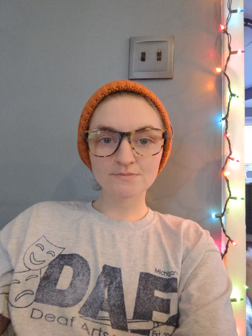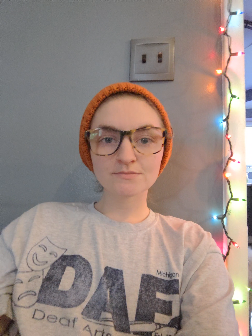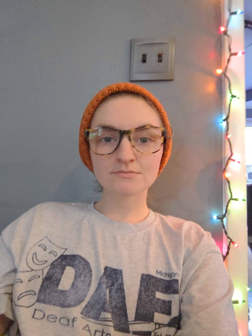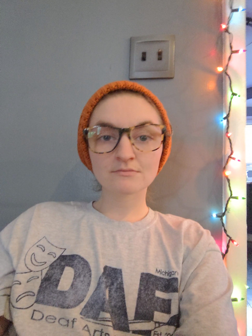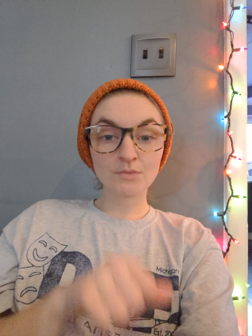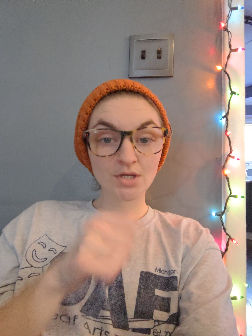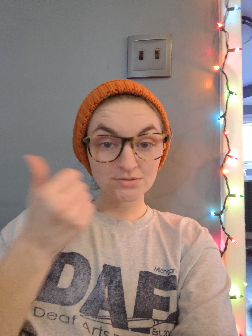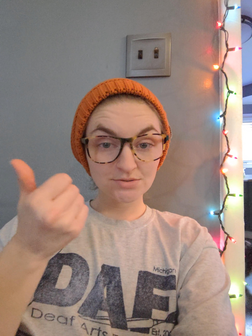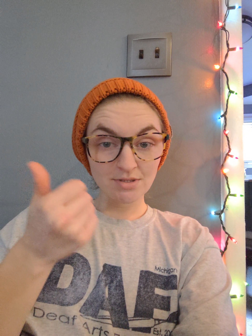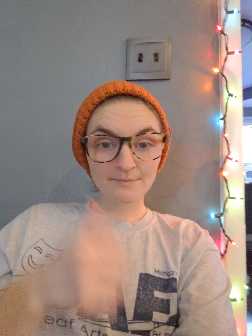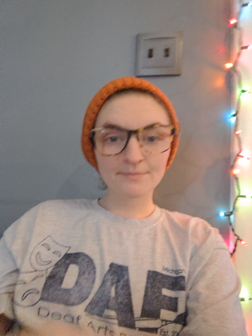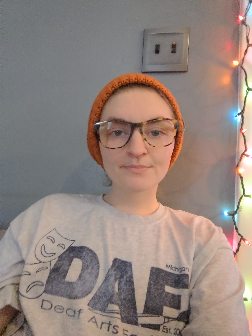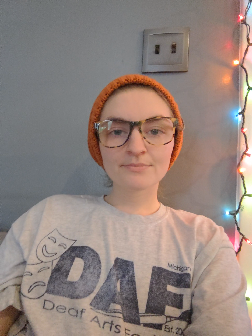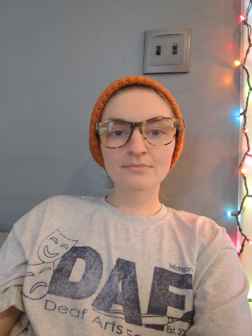another